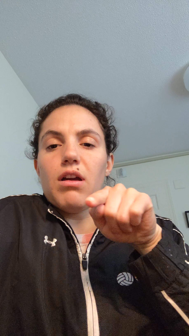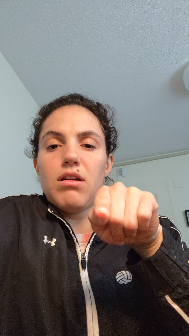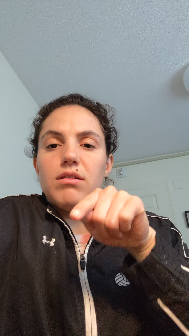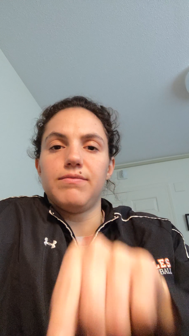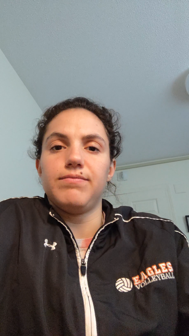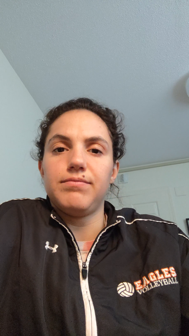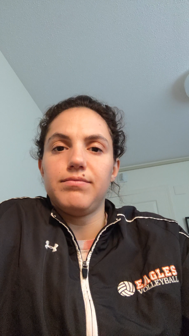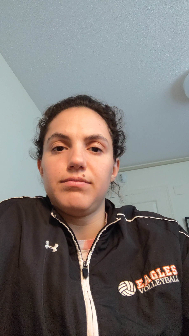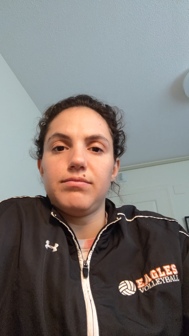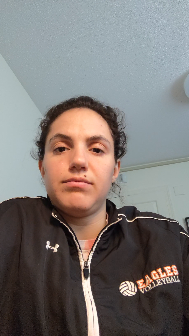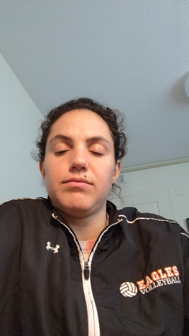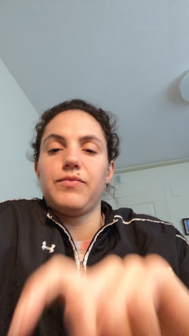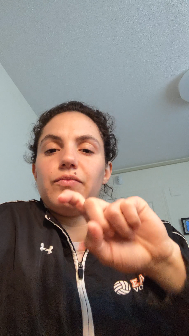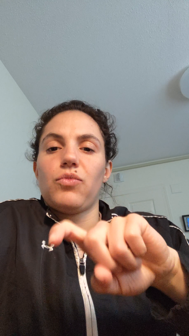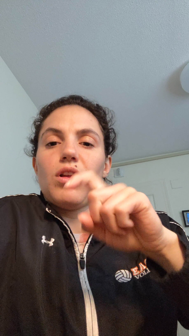friend